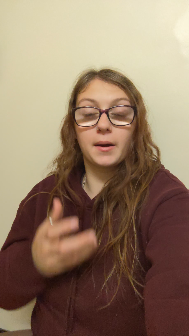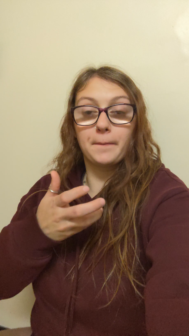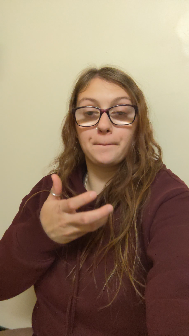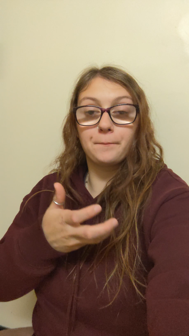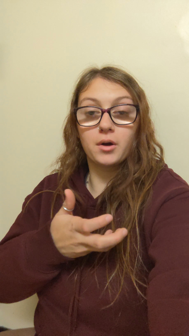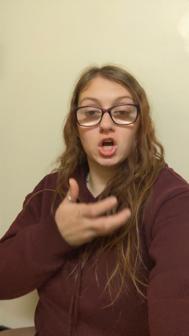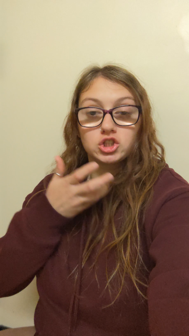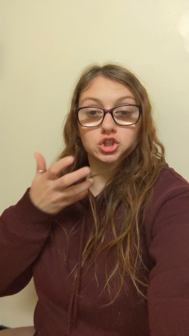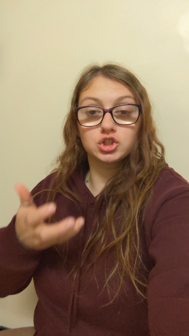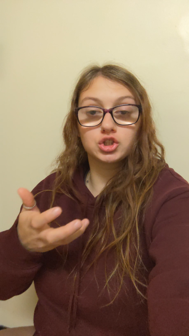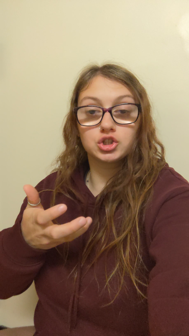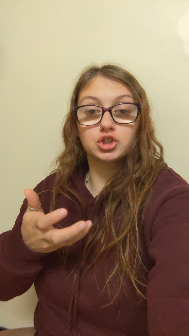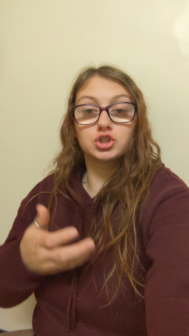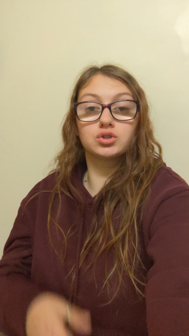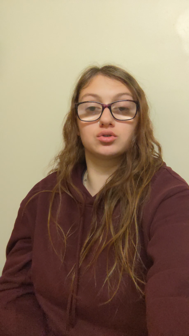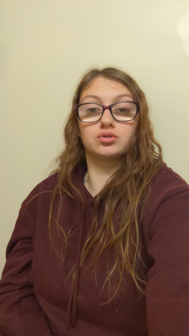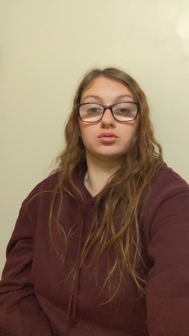much